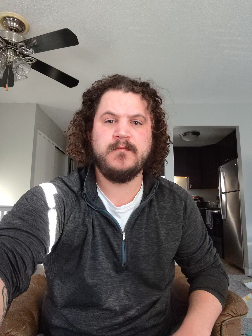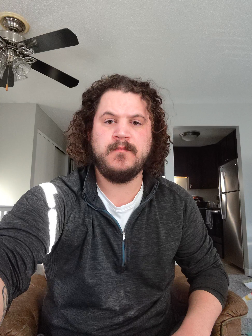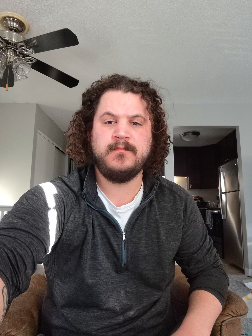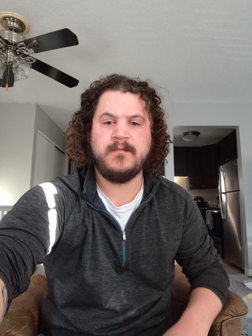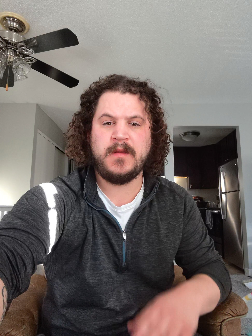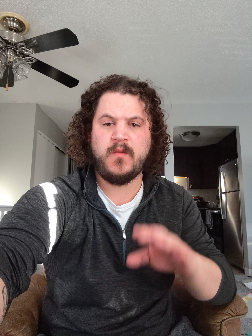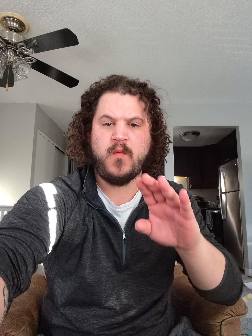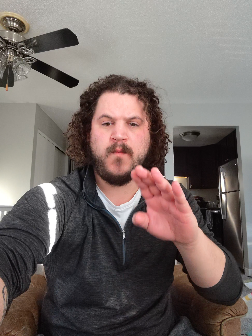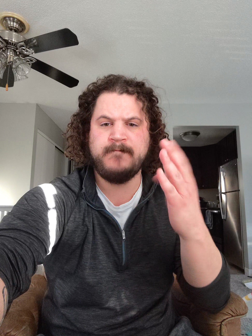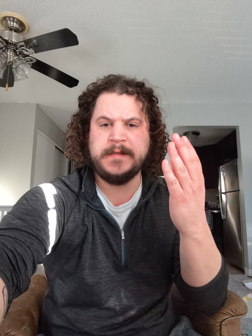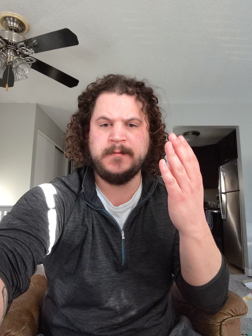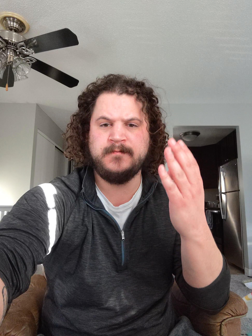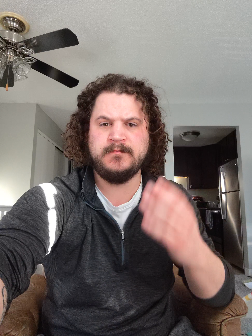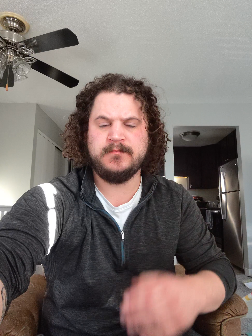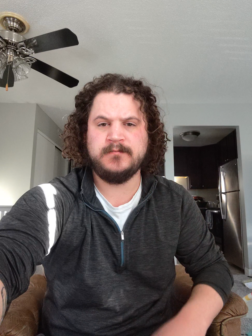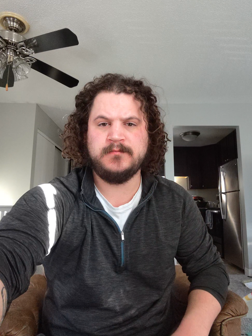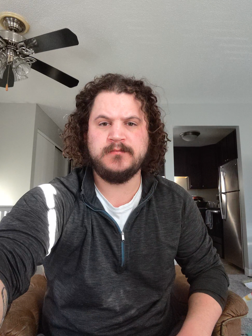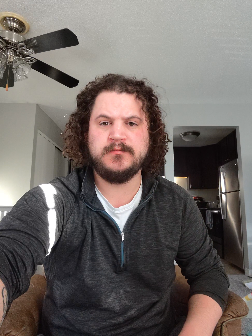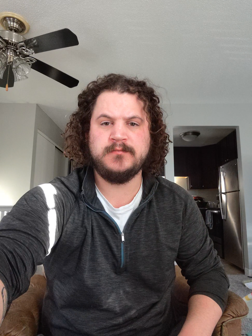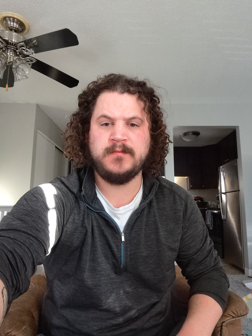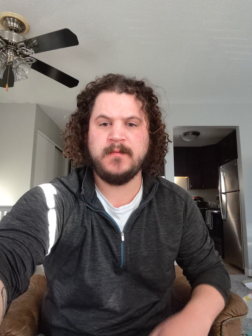open